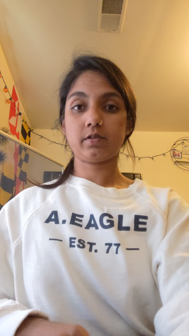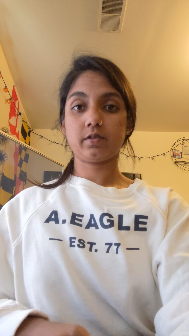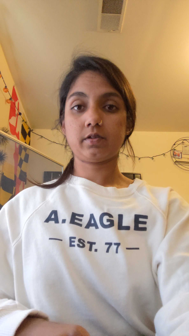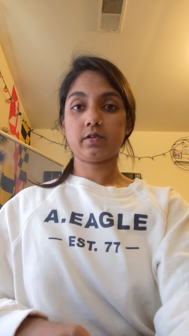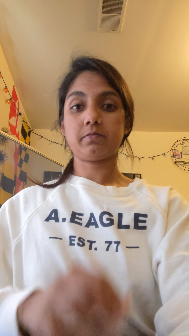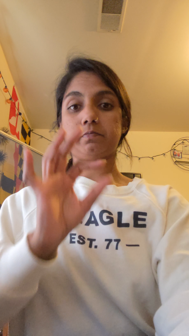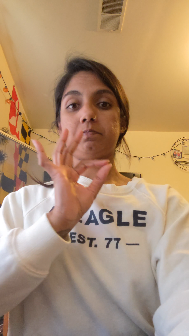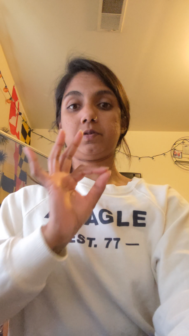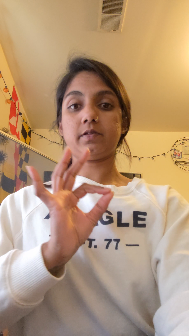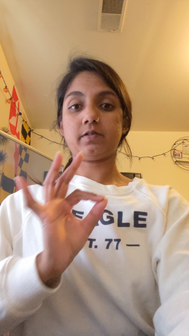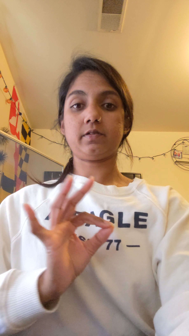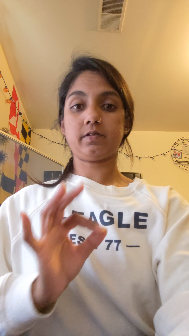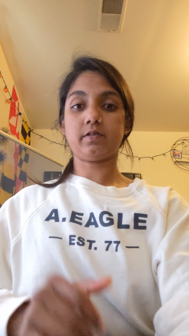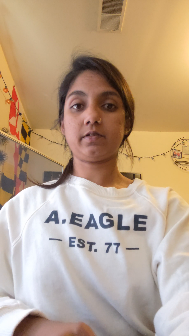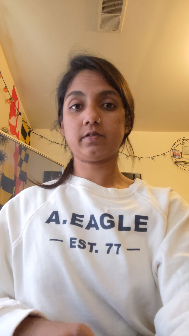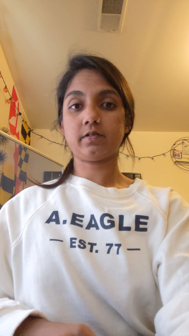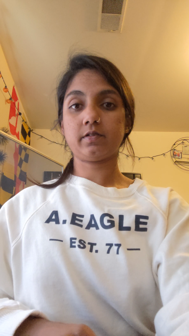button